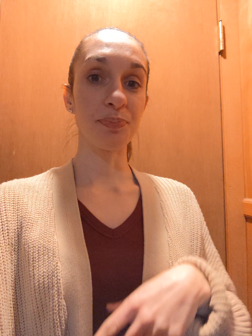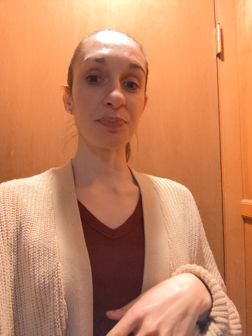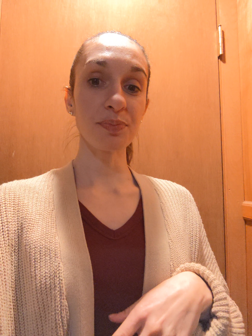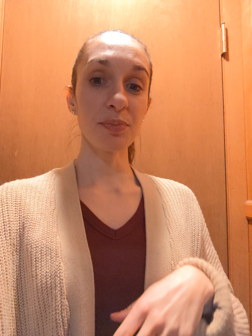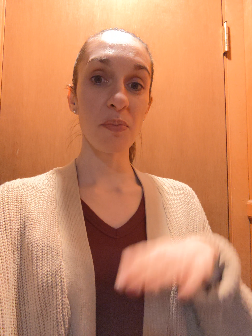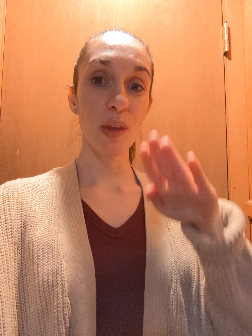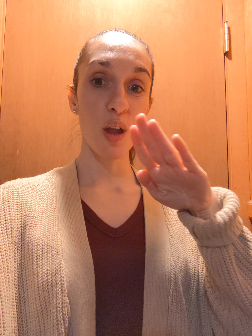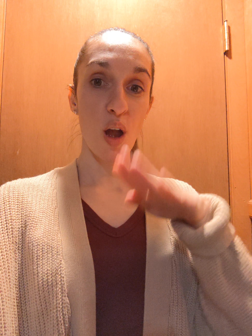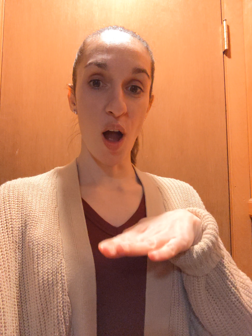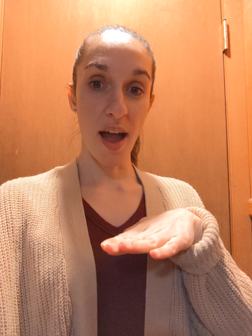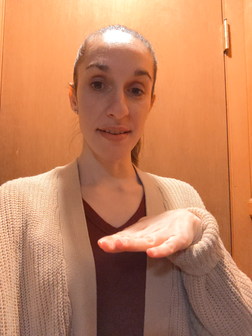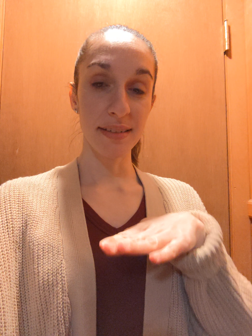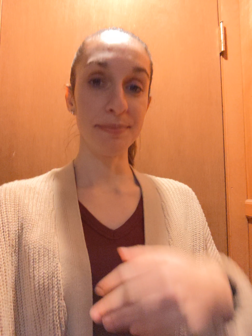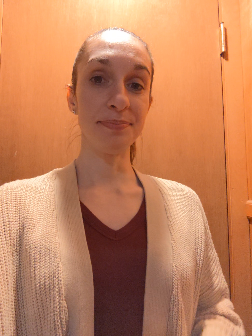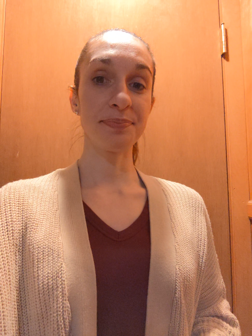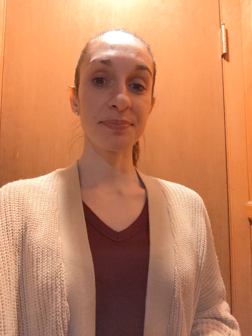on